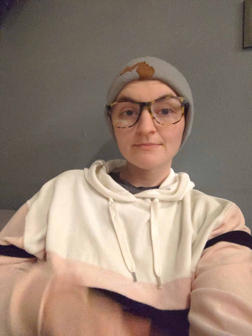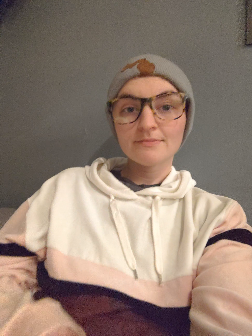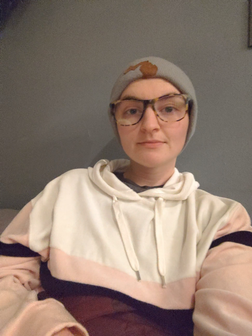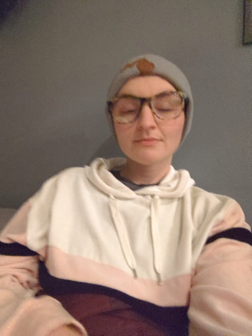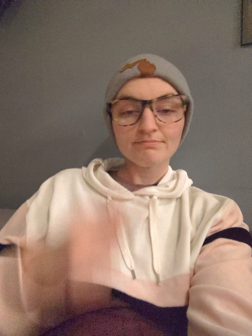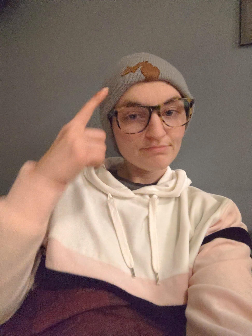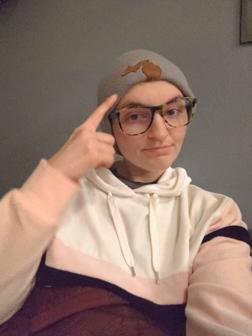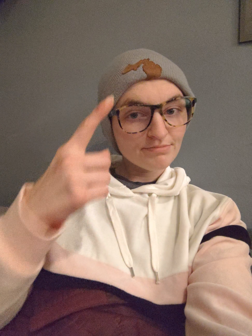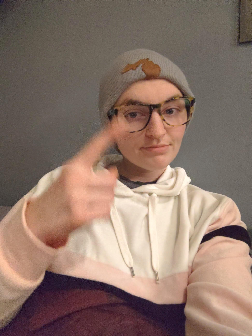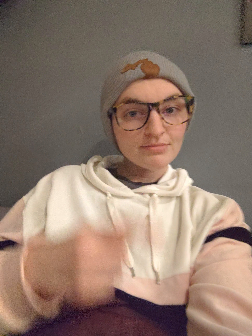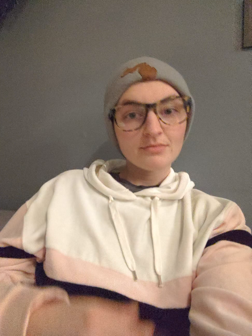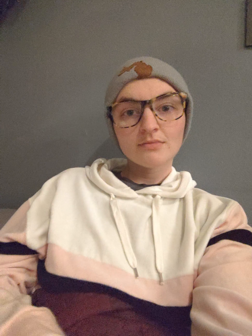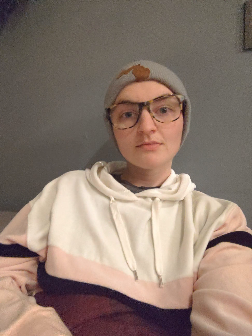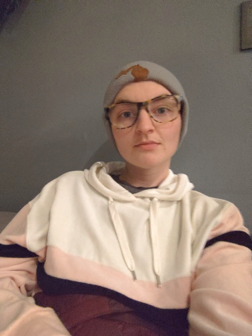penny